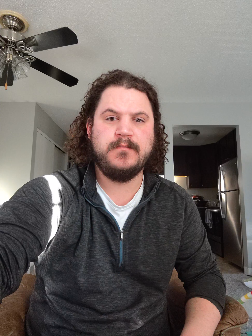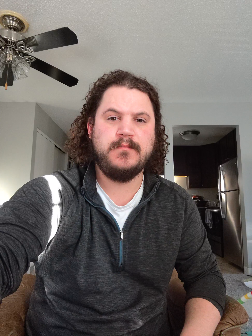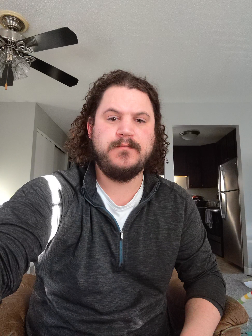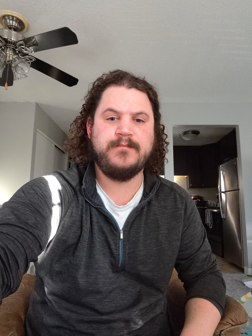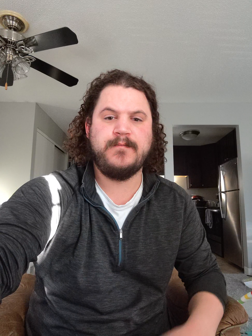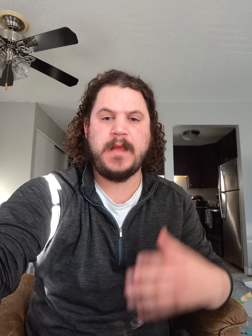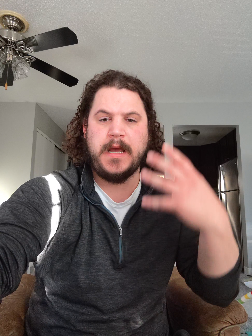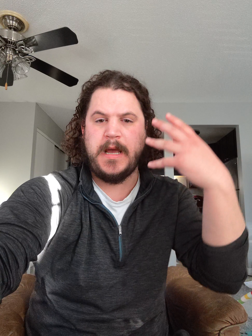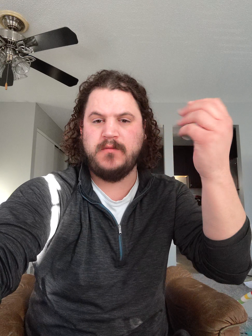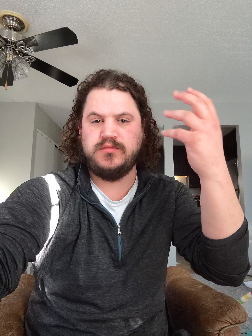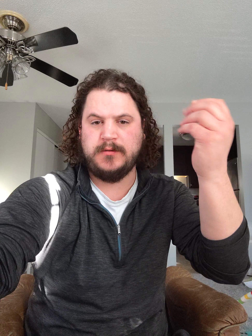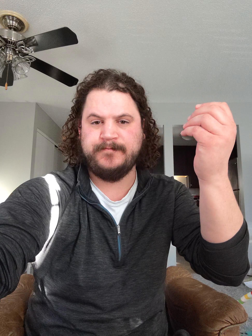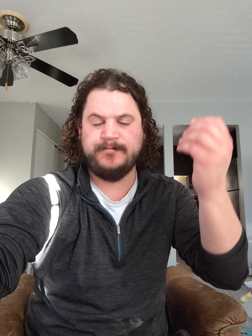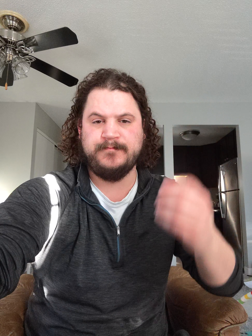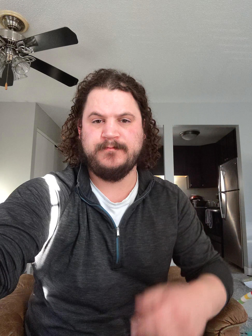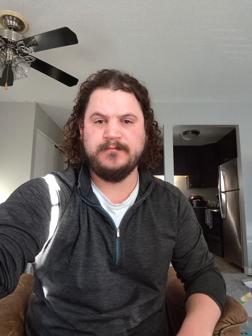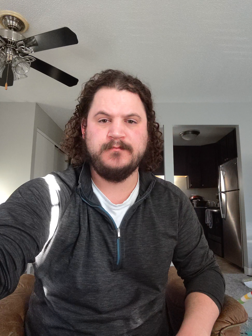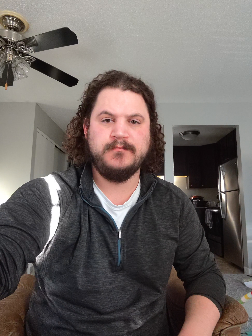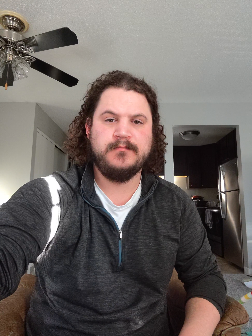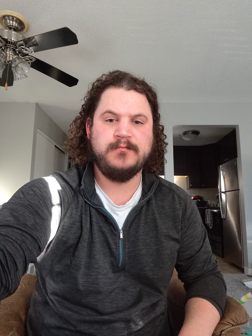outside